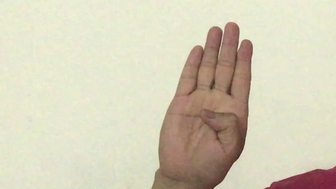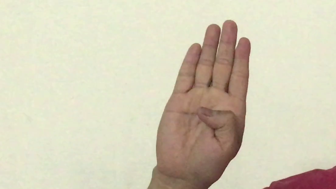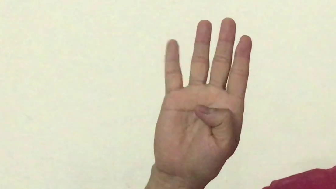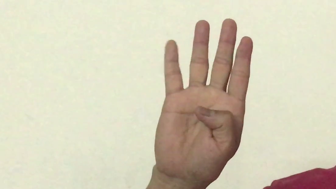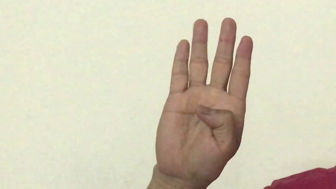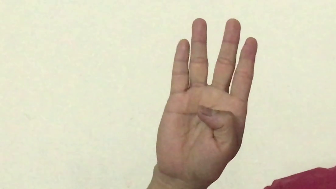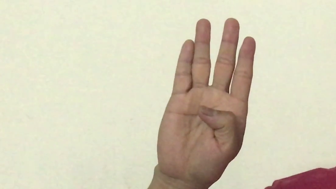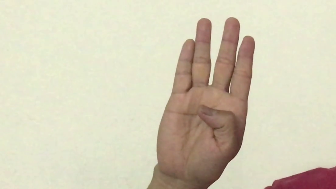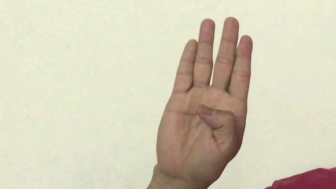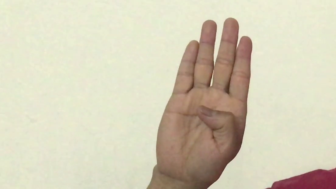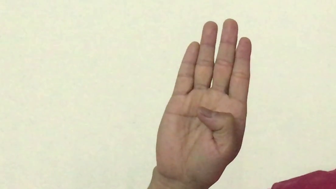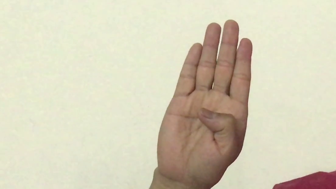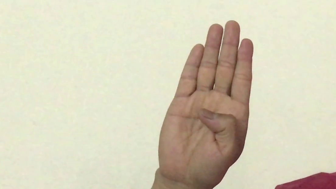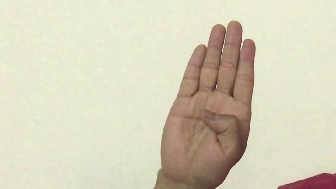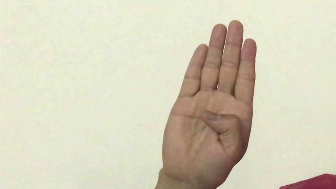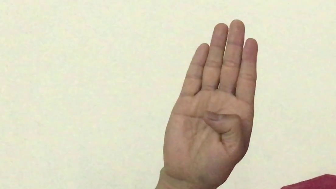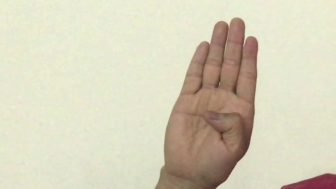ब